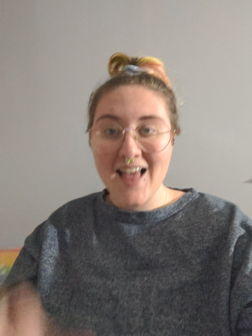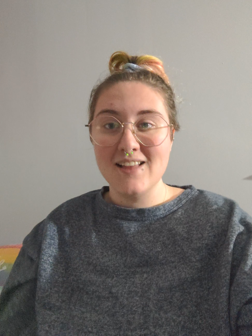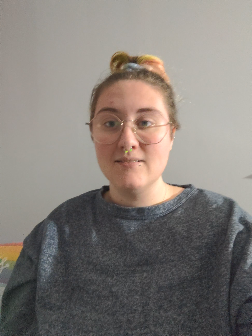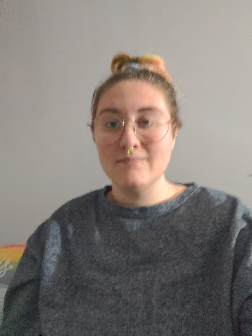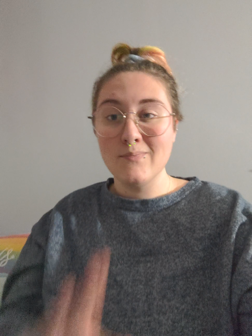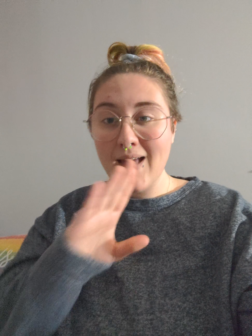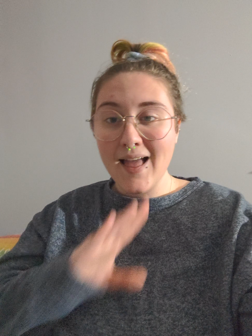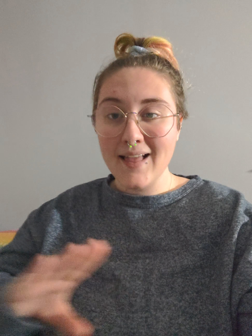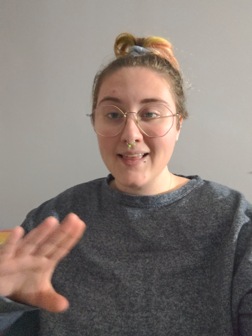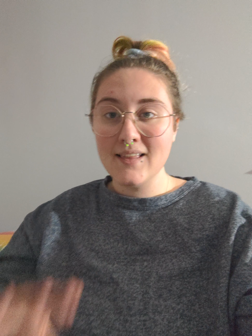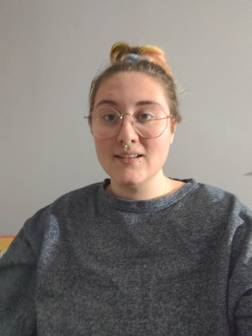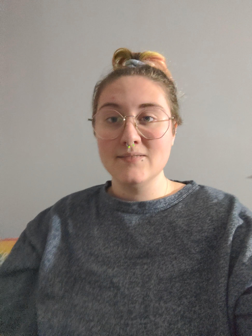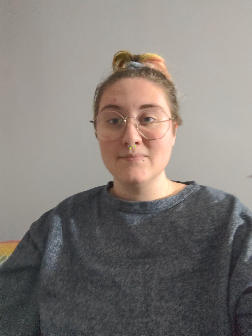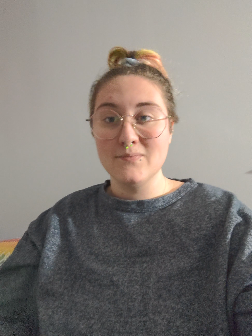quiet